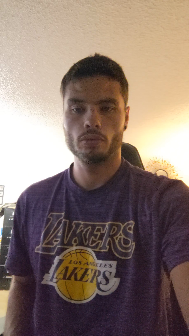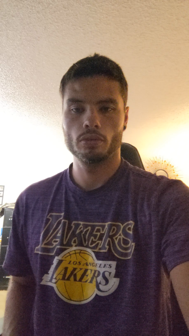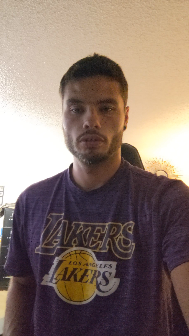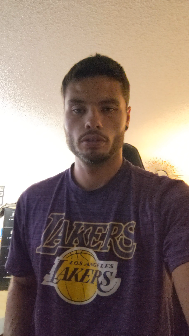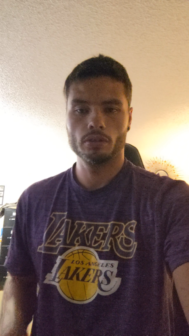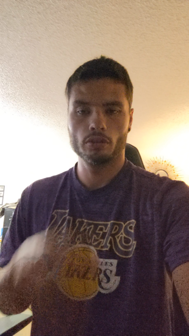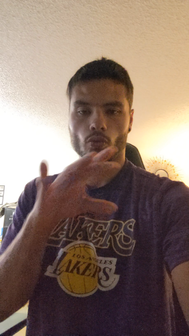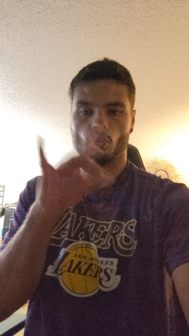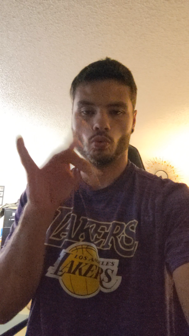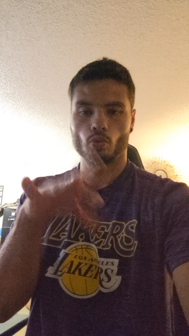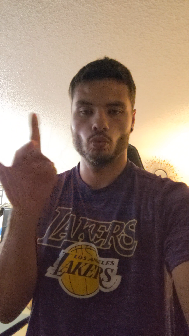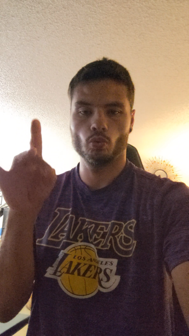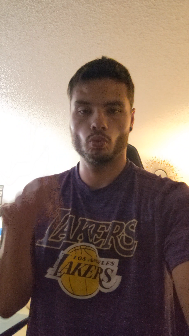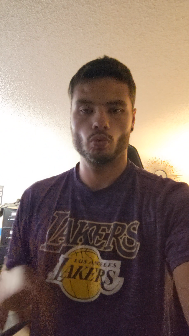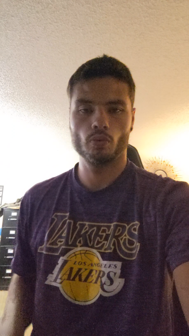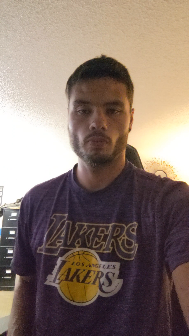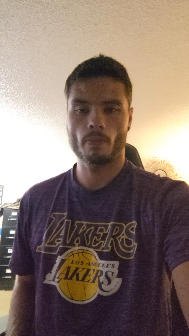choose